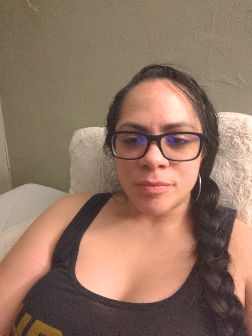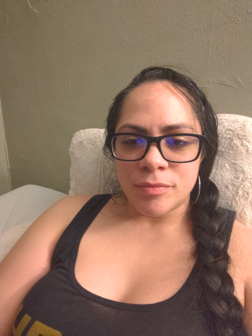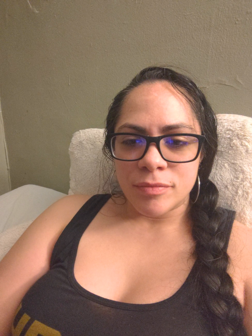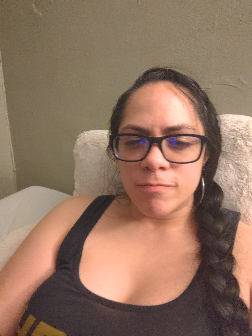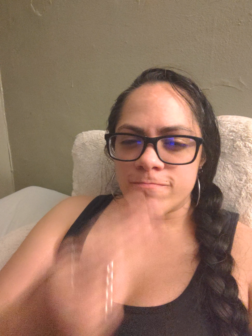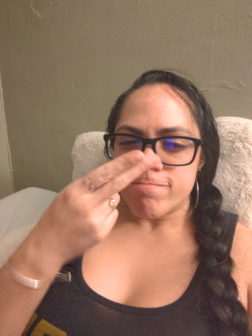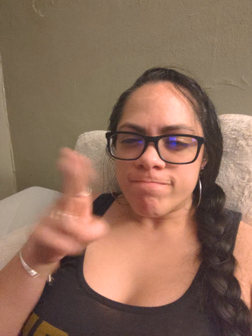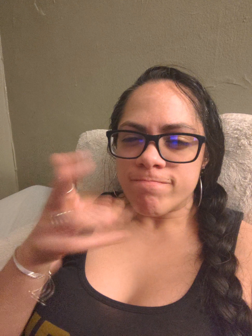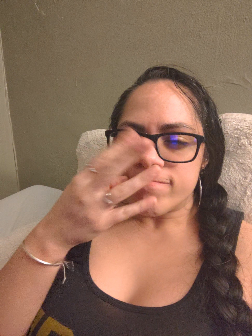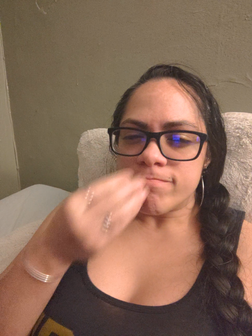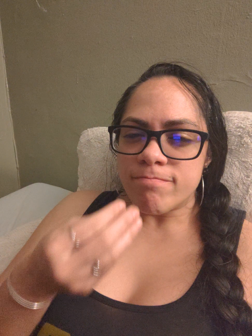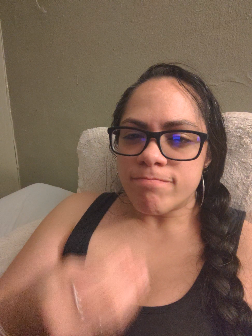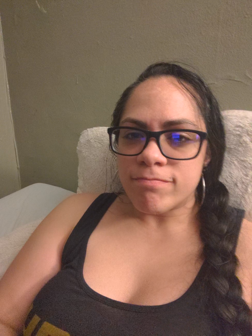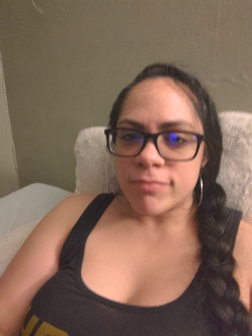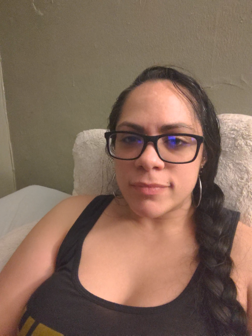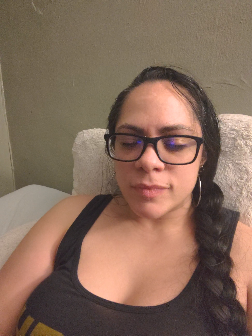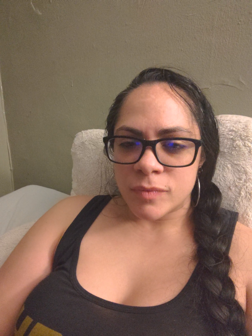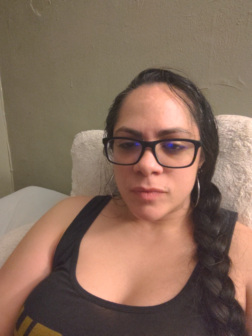nap